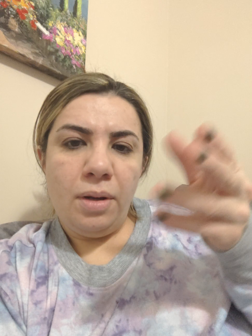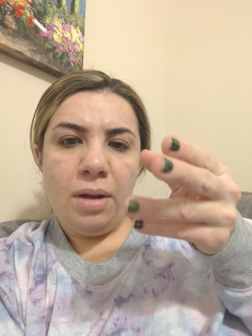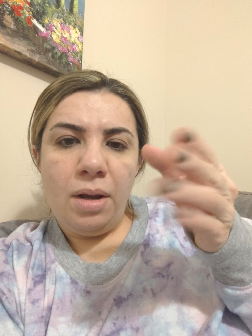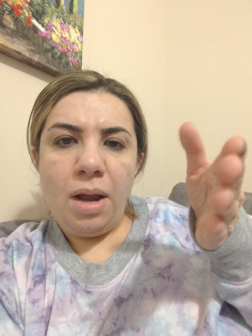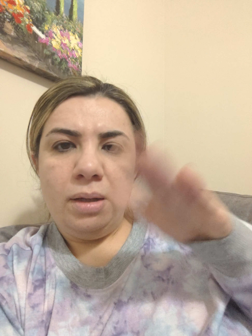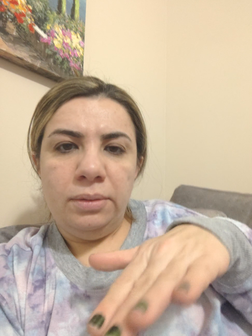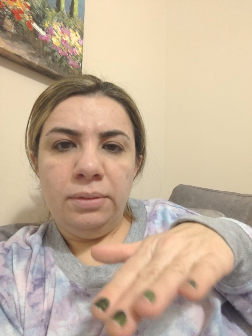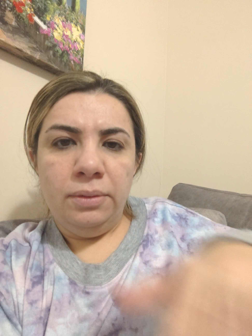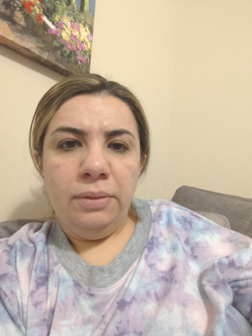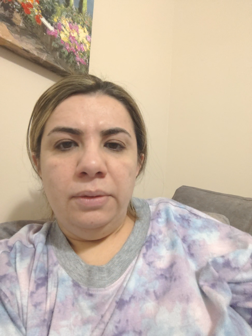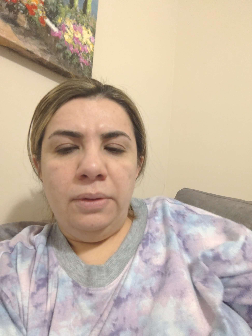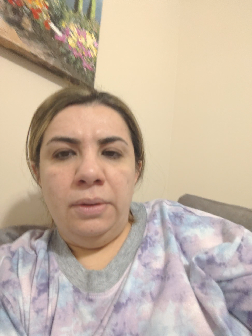on